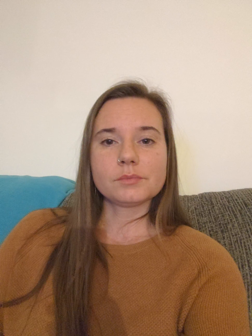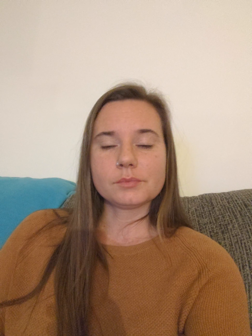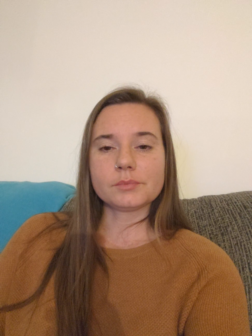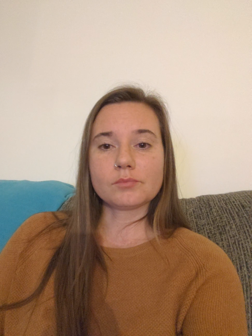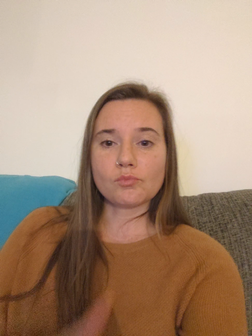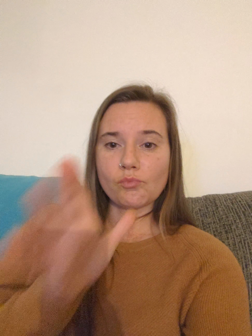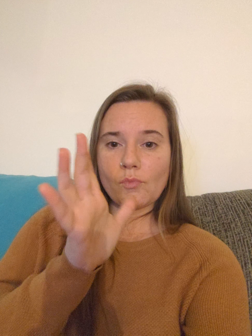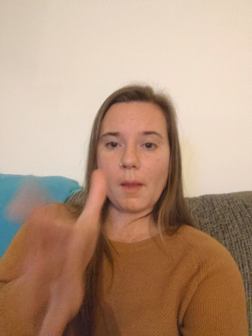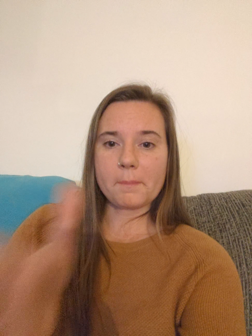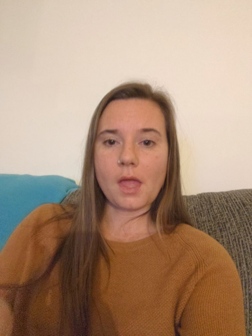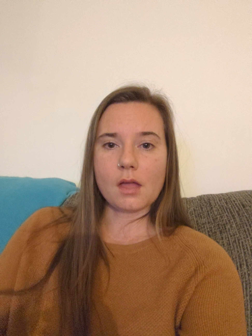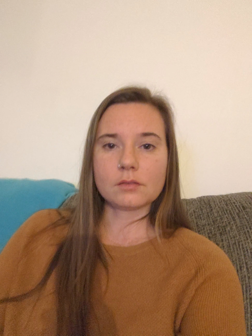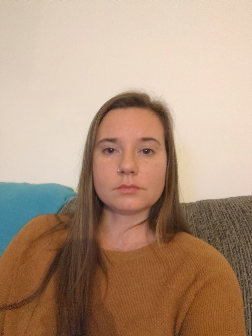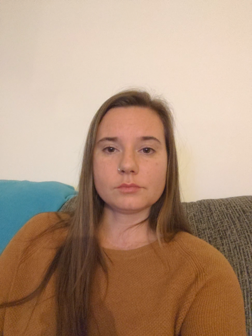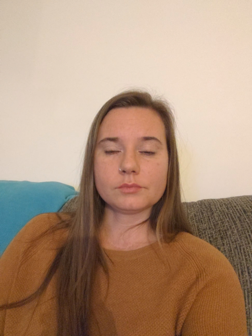grandma